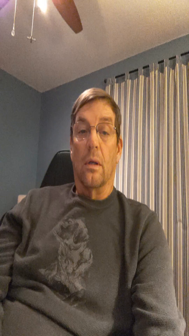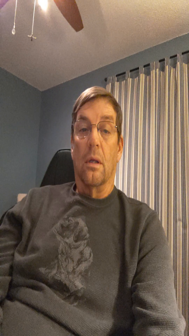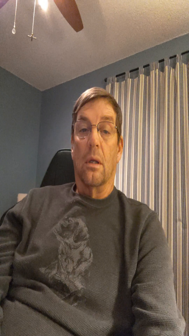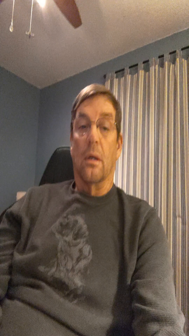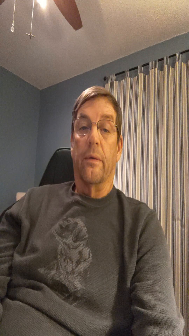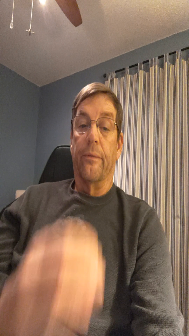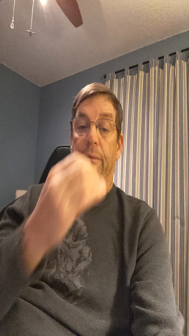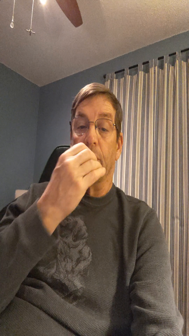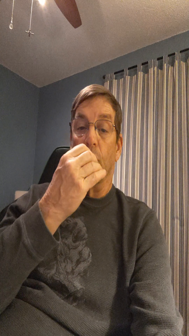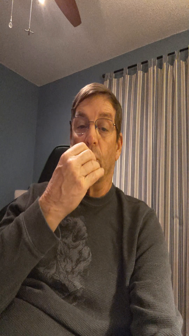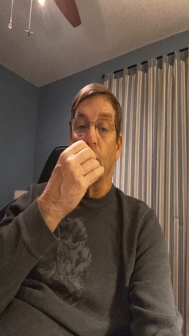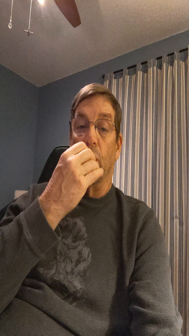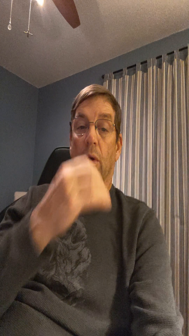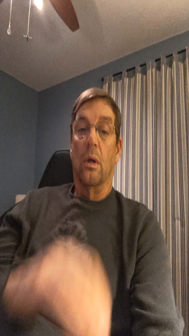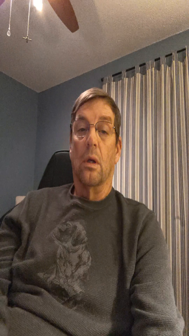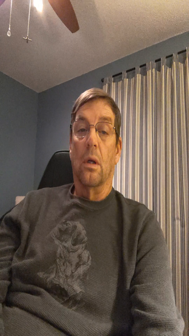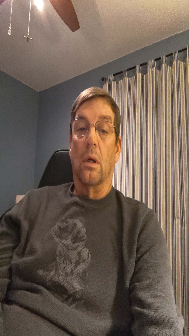food